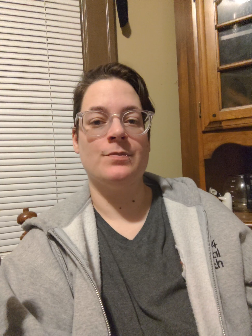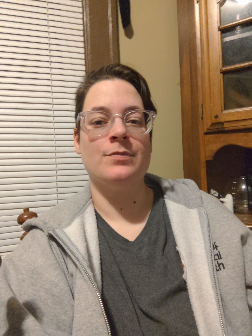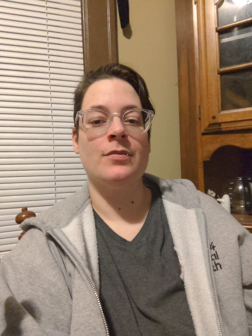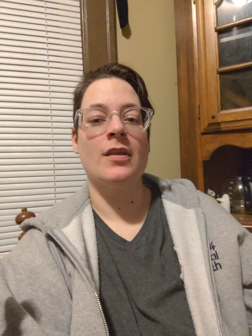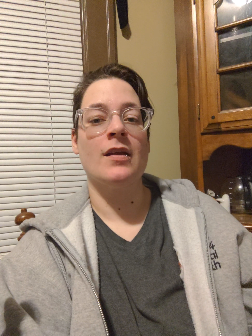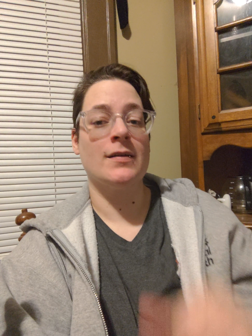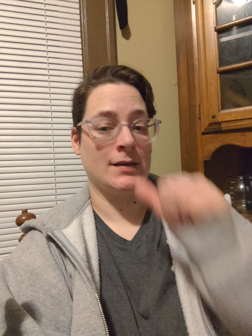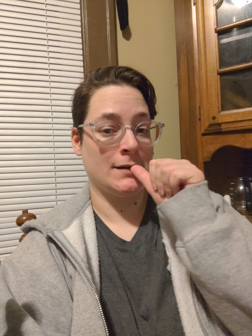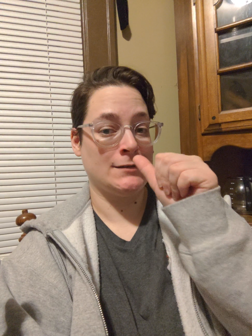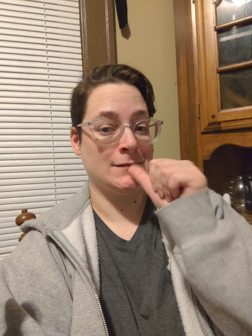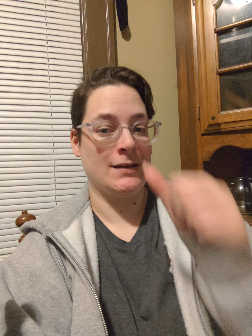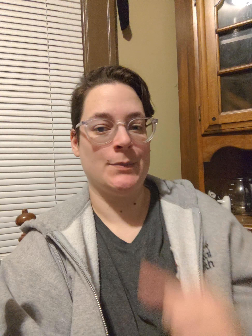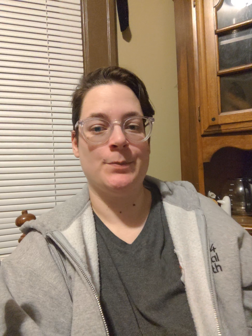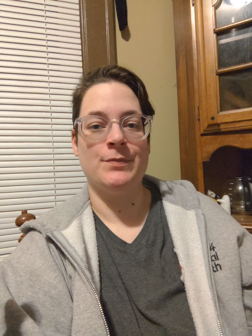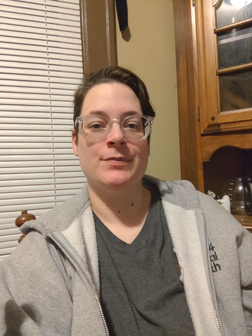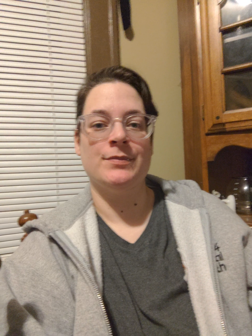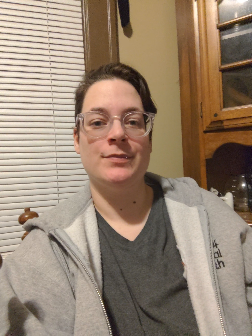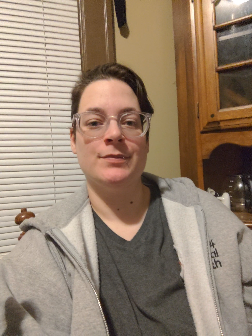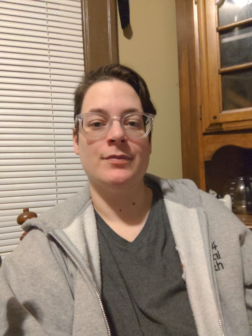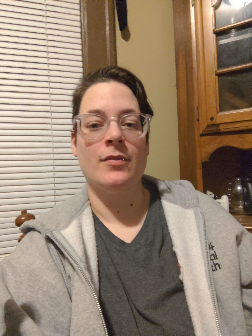nuts